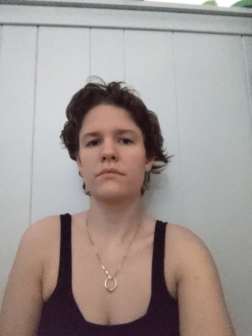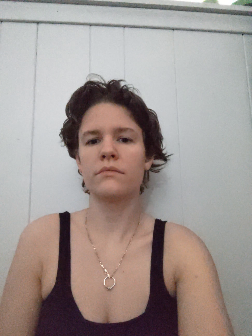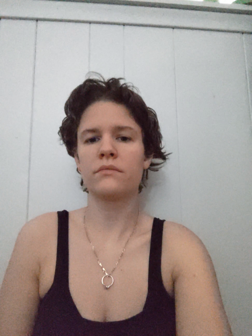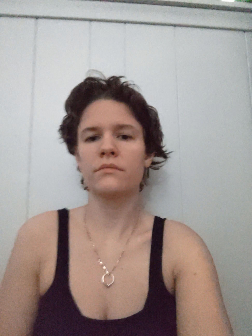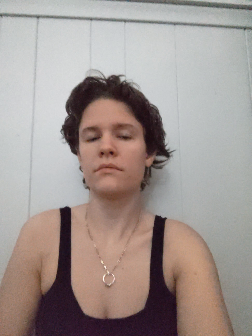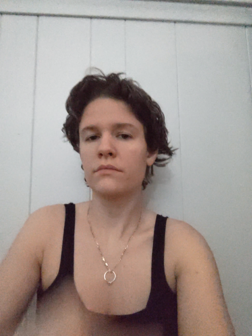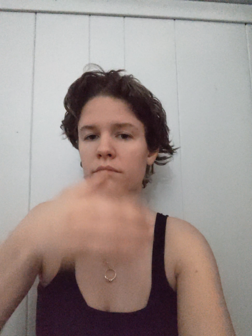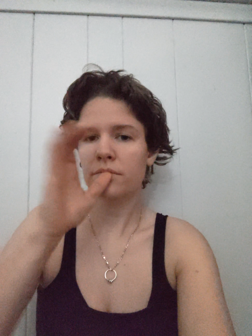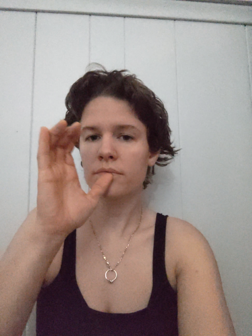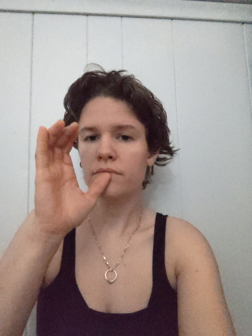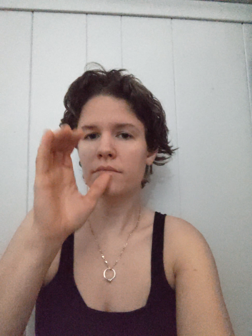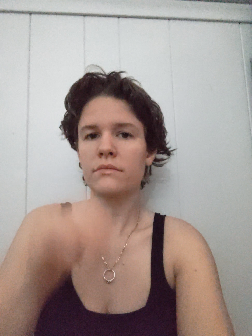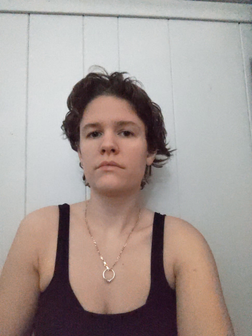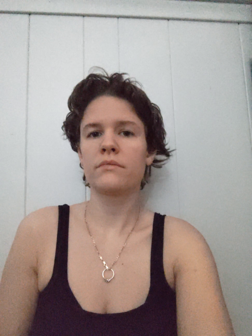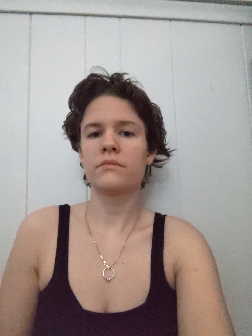drink